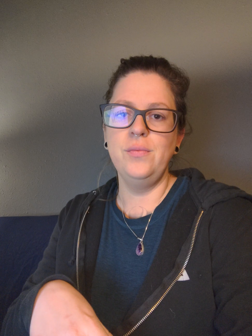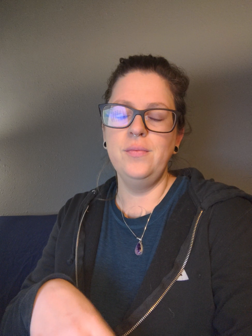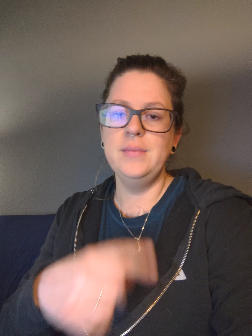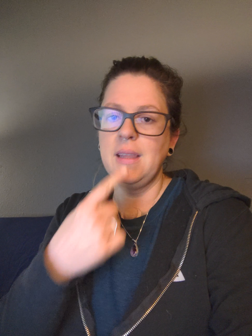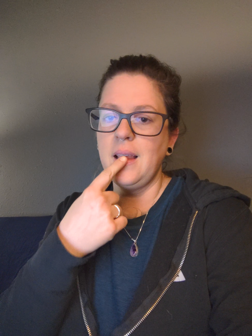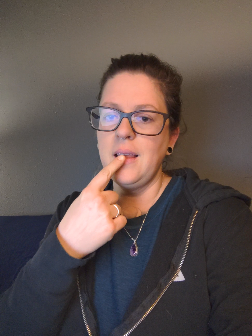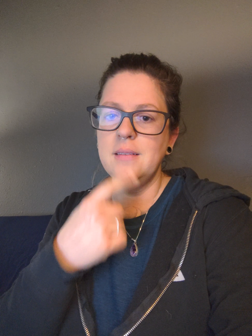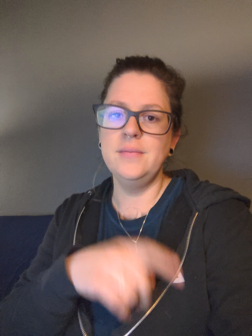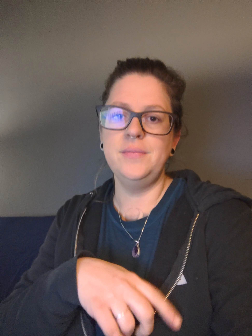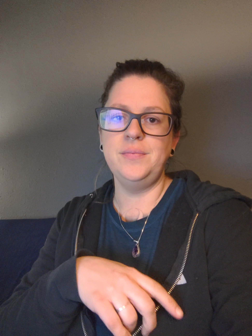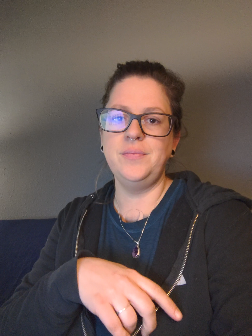tongue